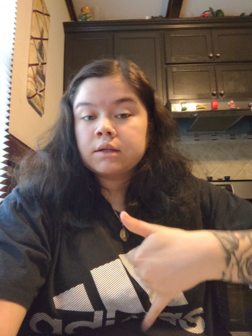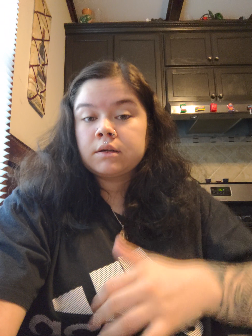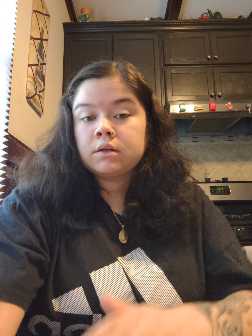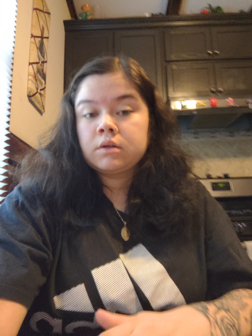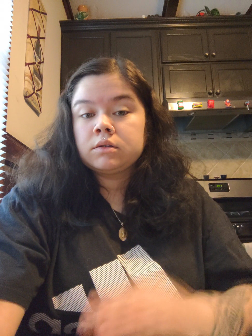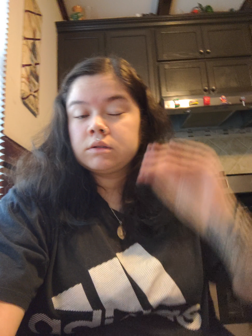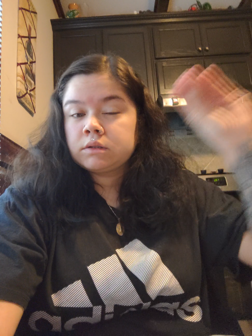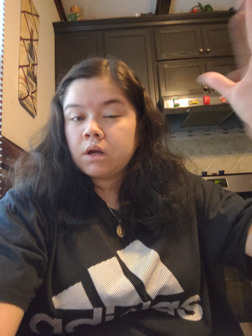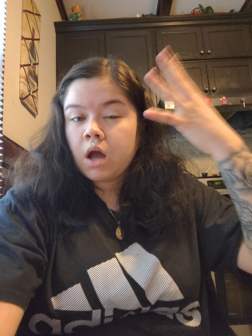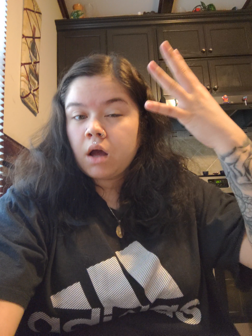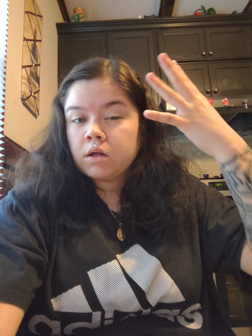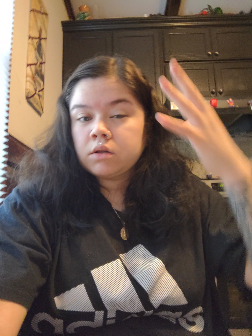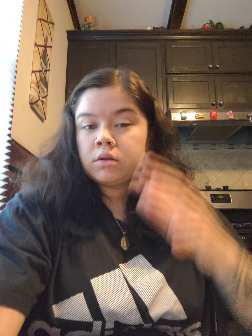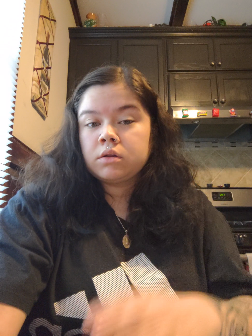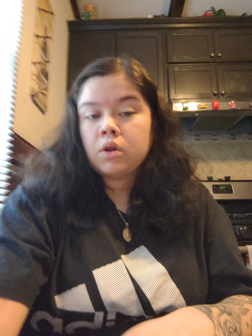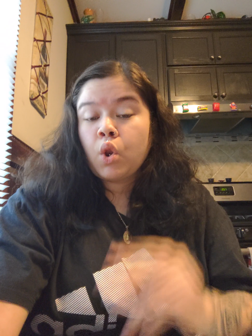sun